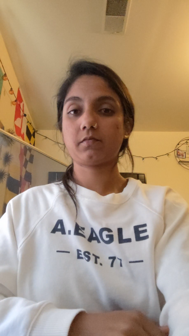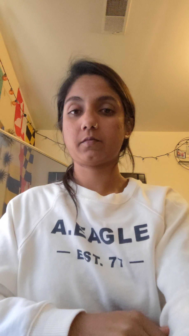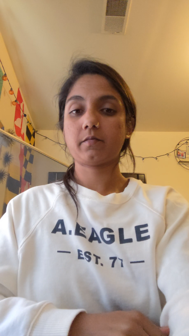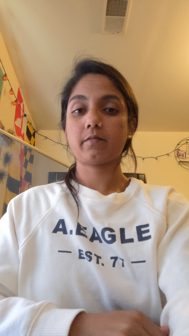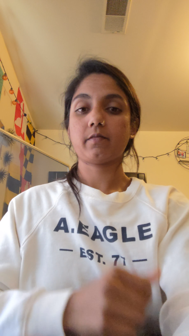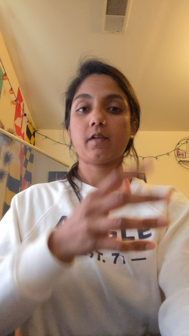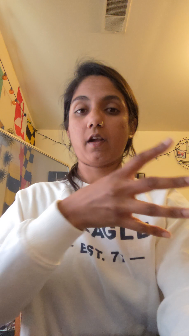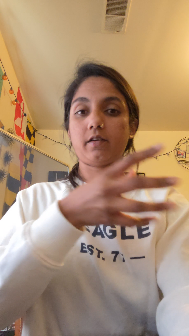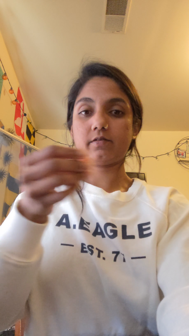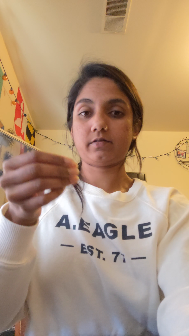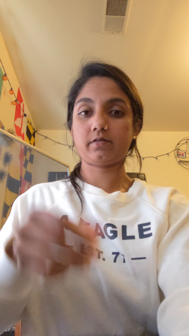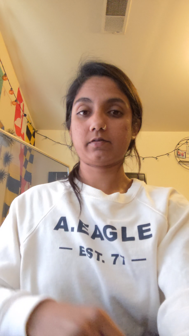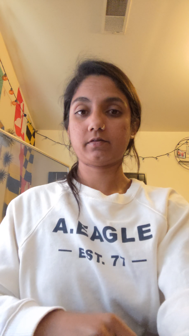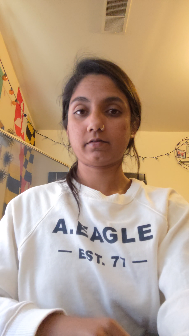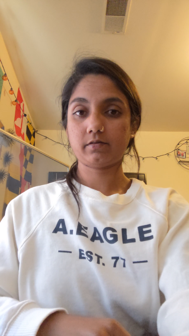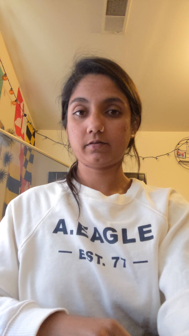and